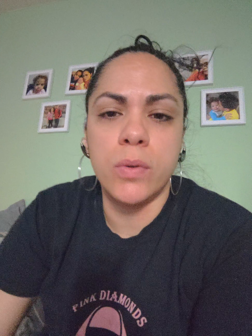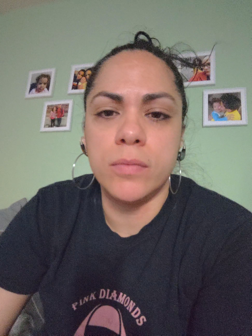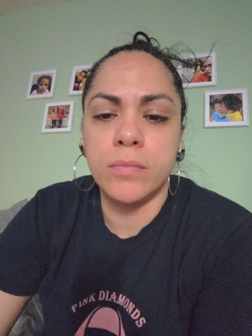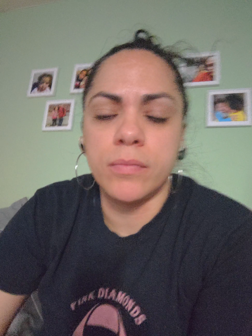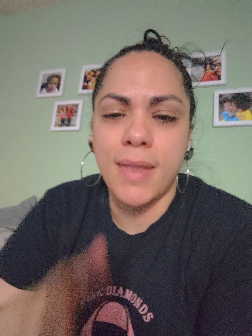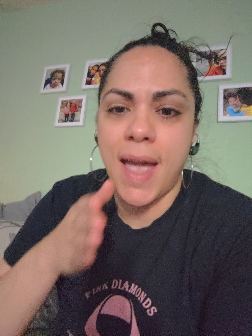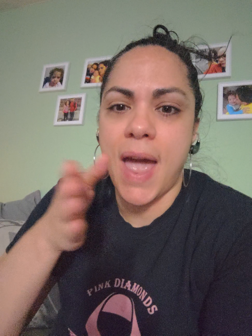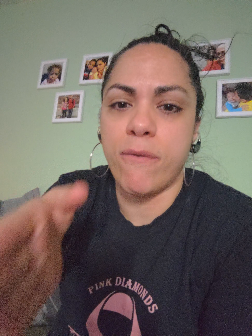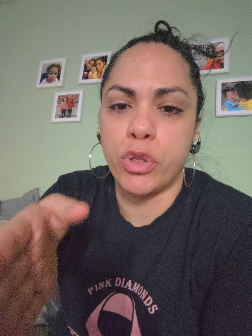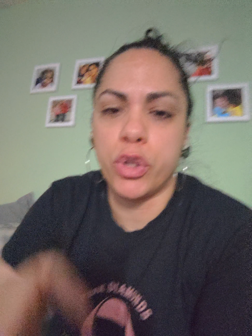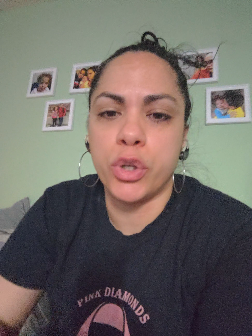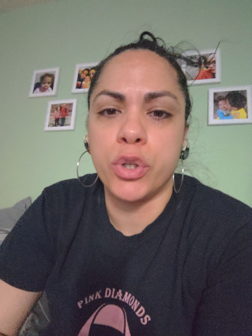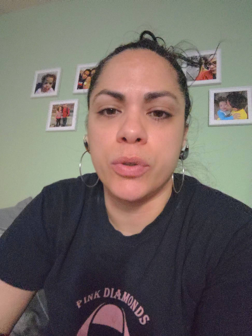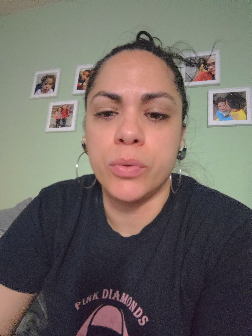after